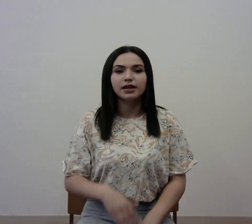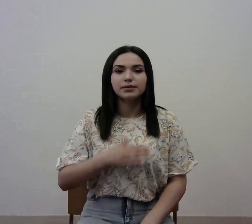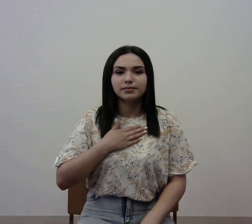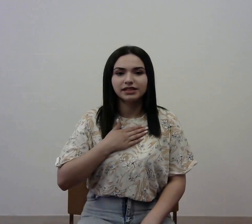mən